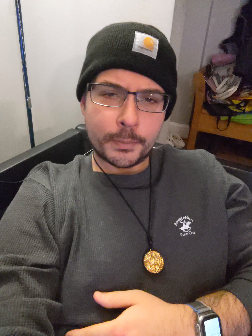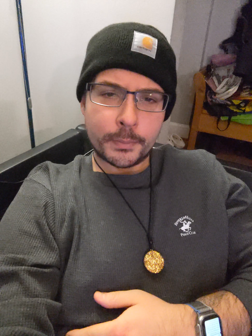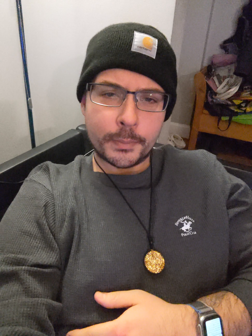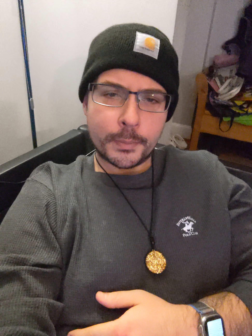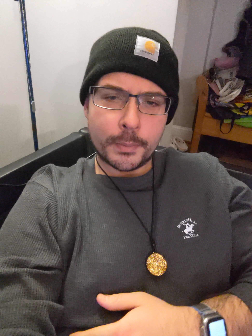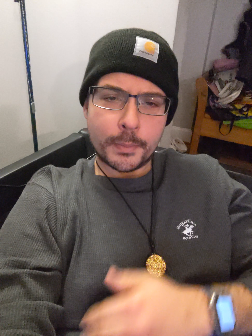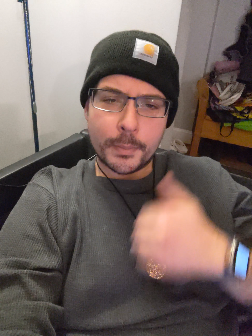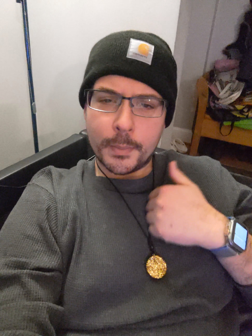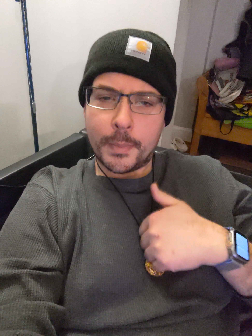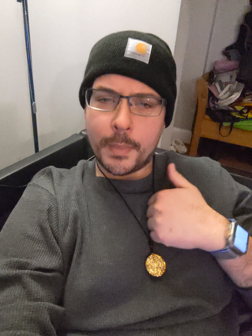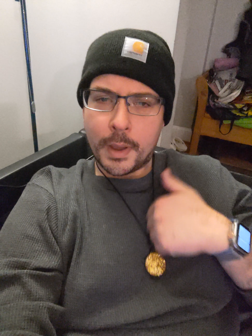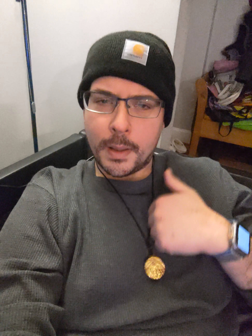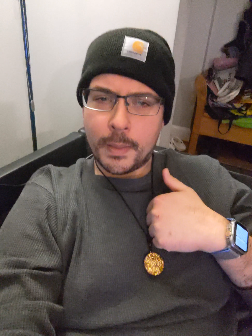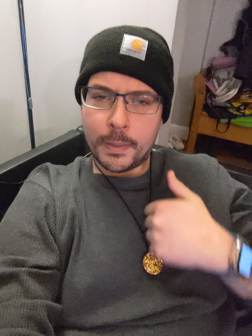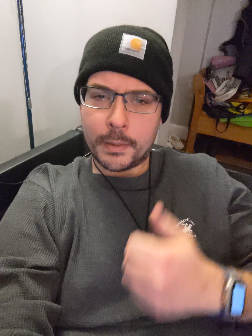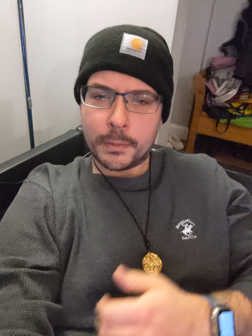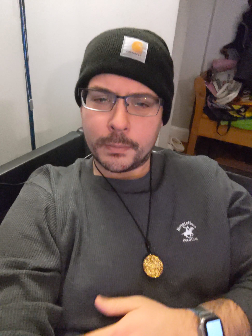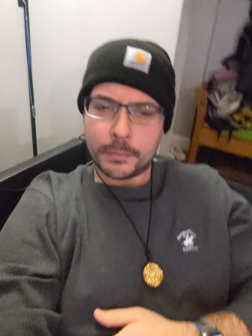bath